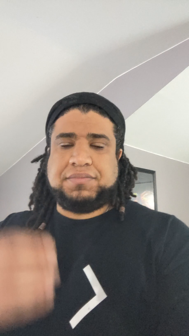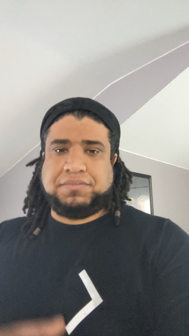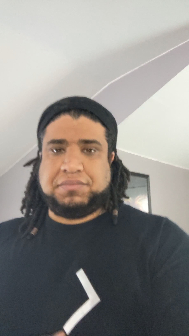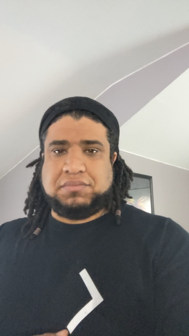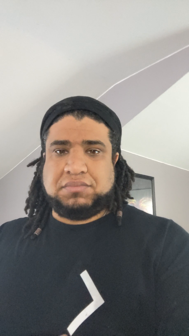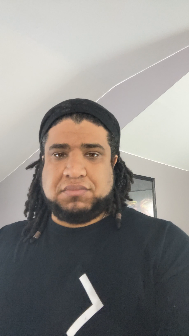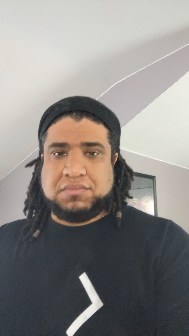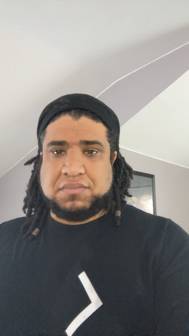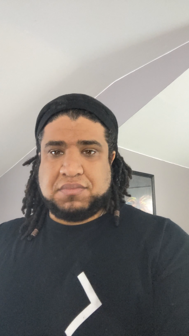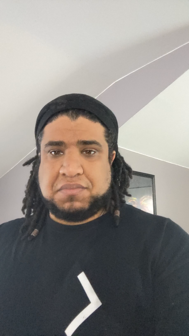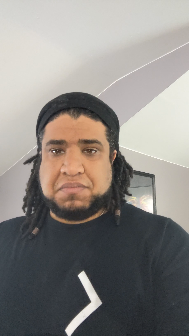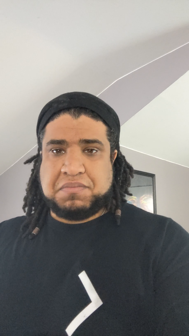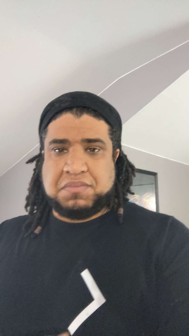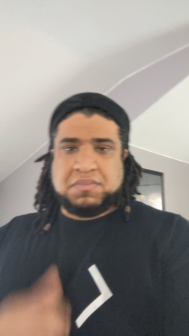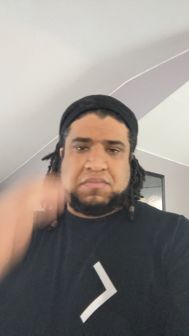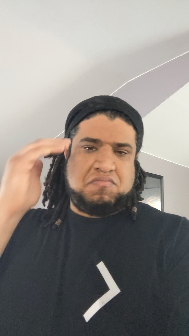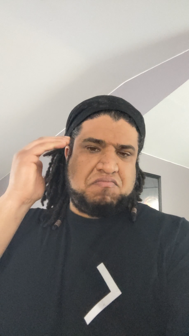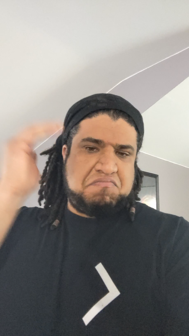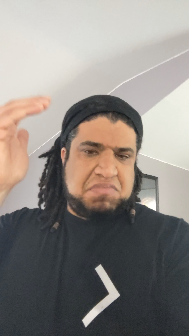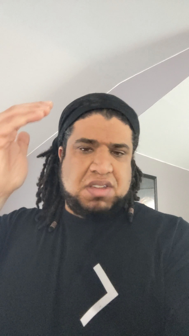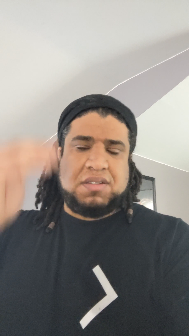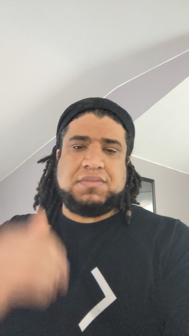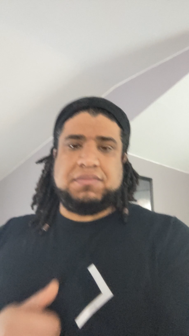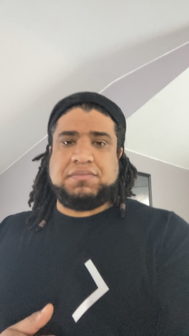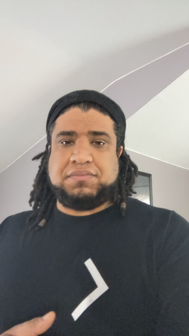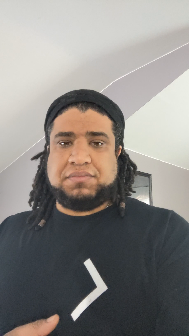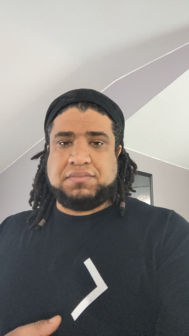big